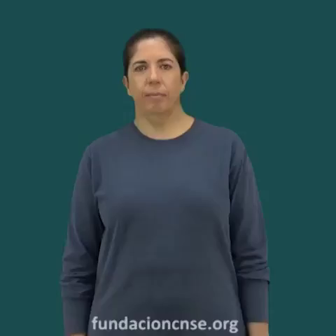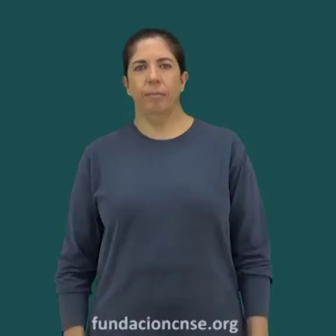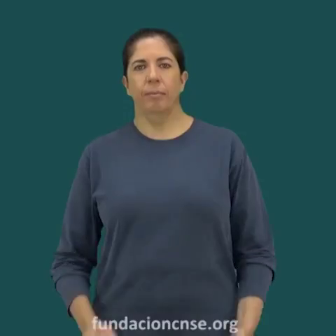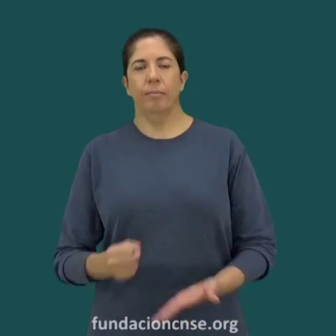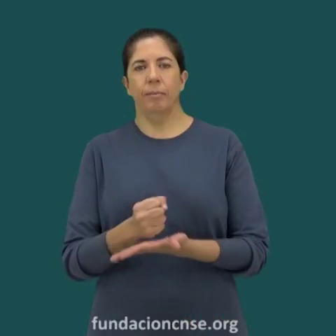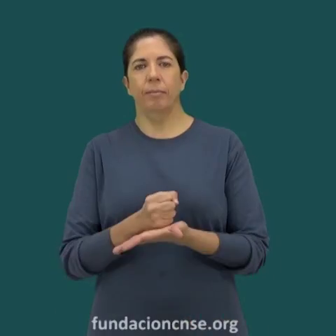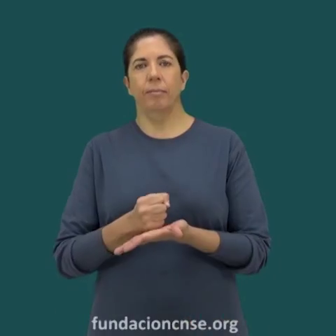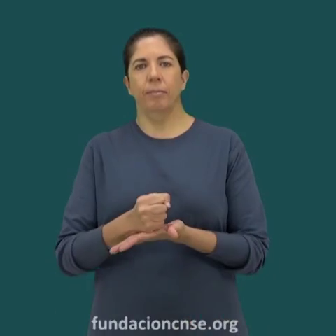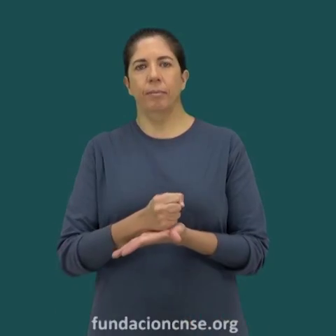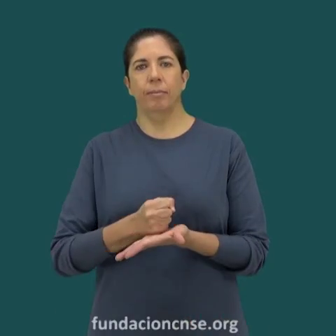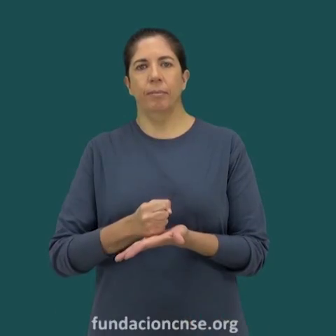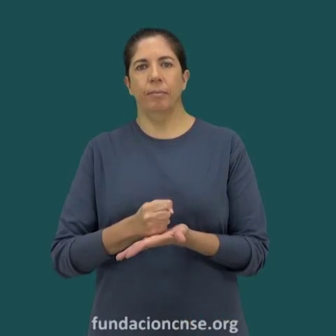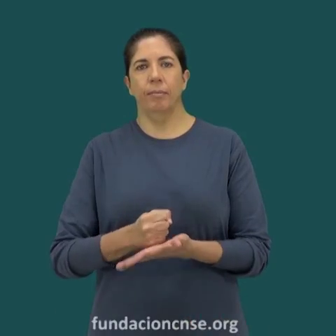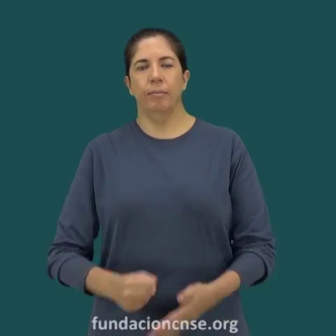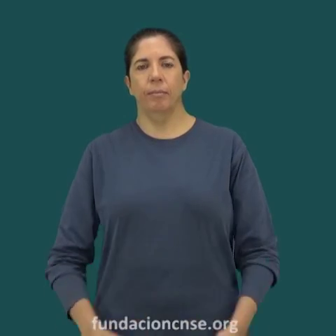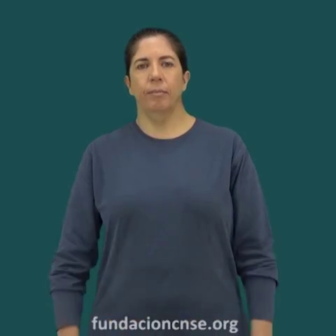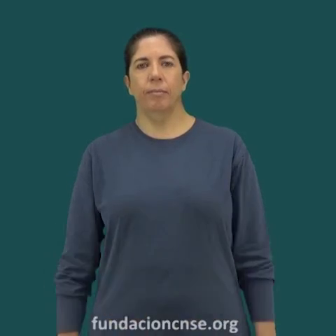farmacia